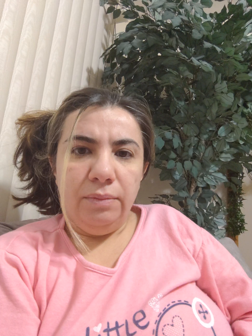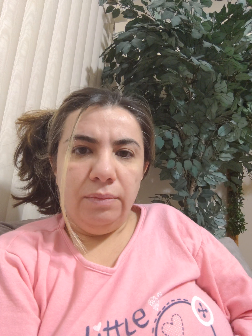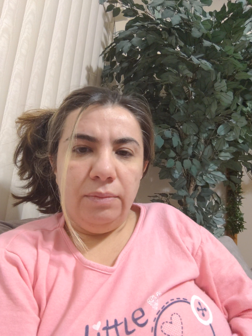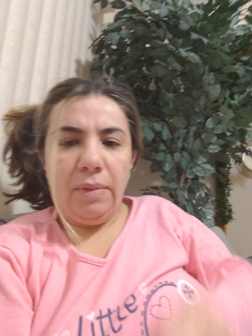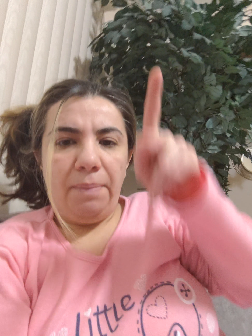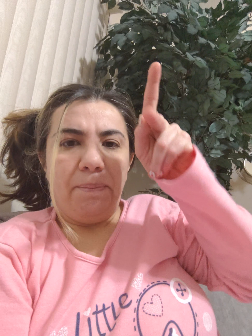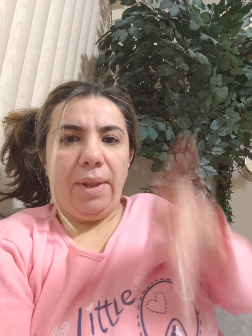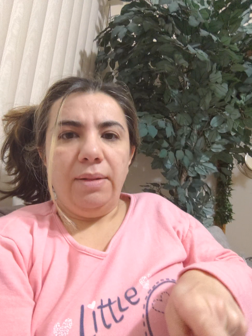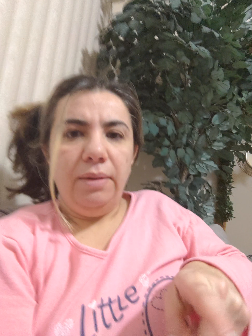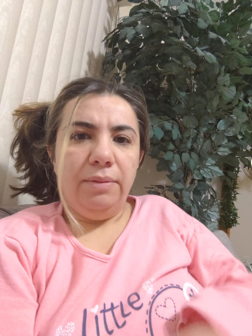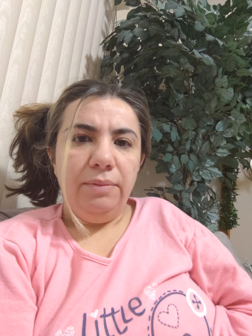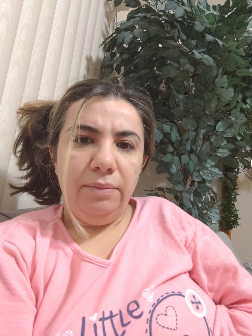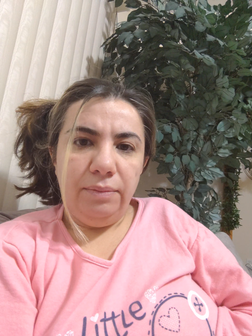person